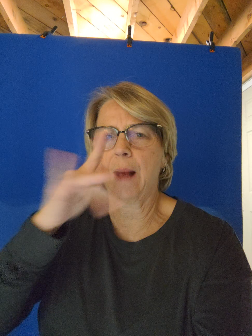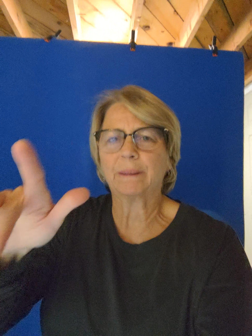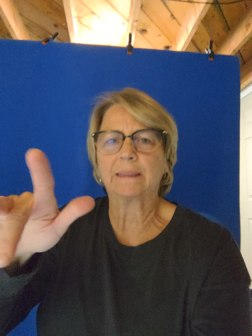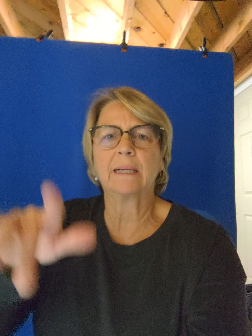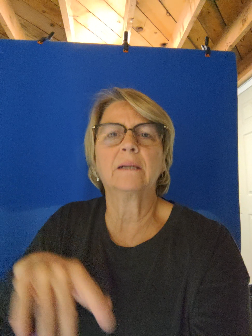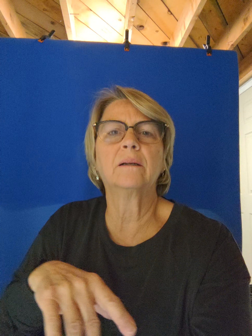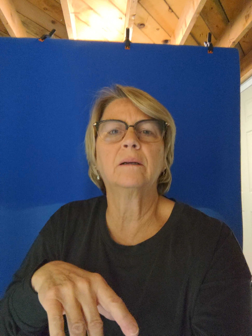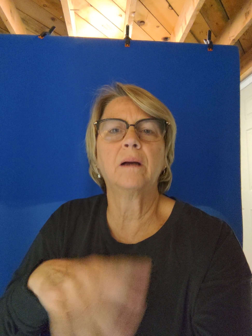empty